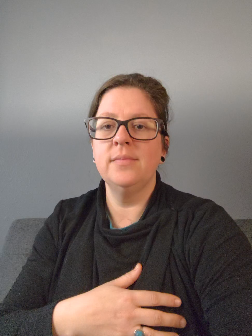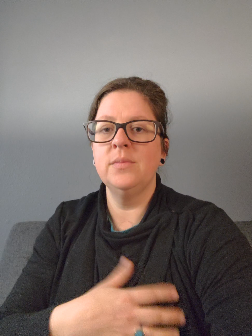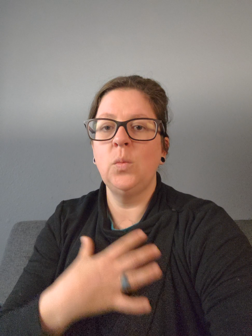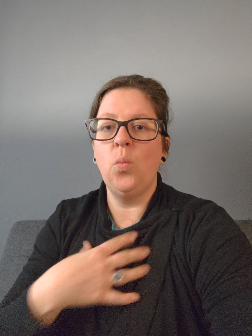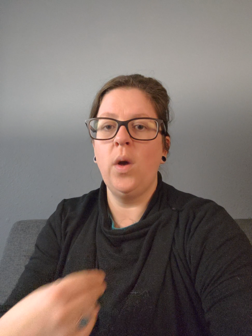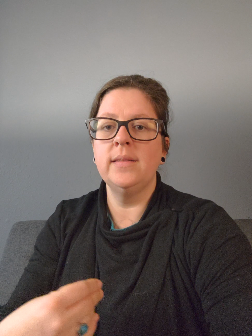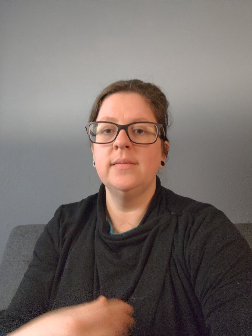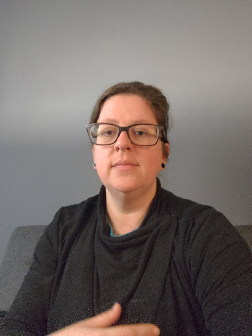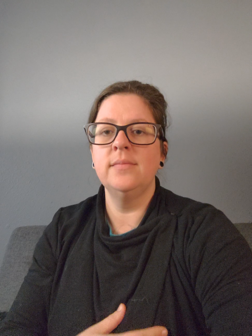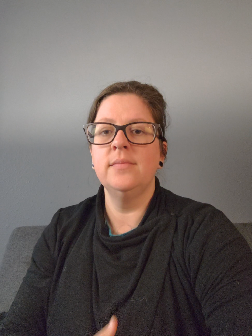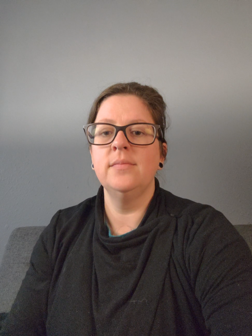white